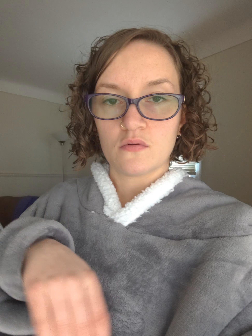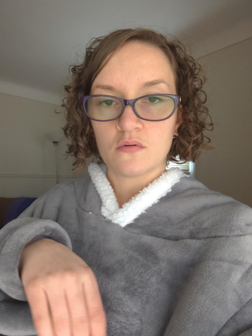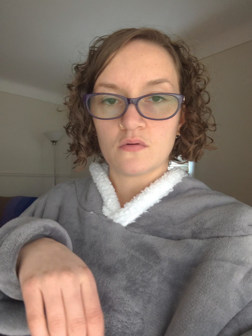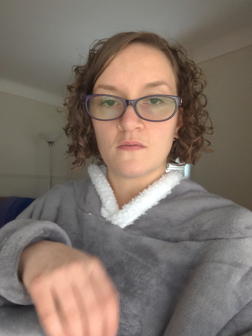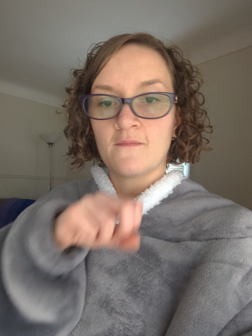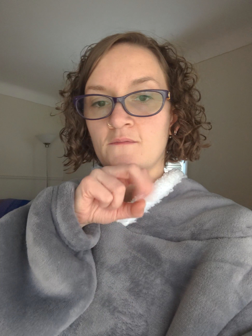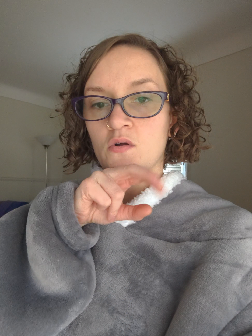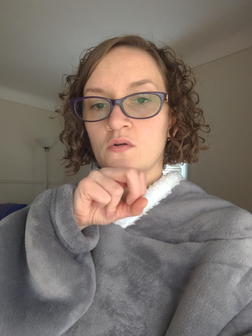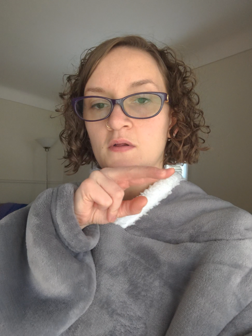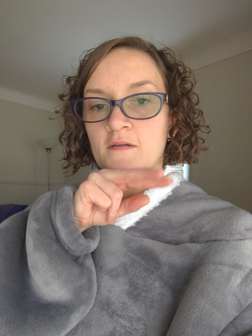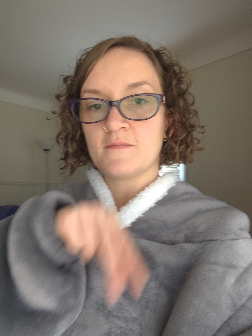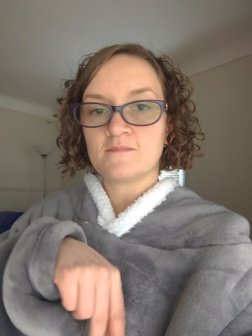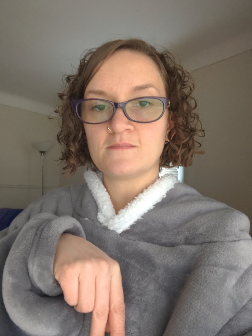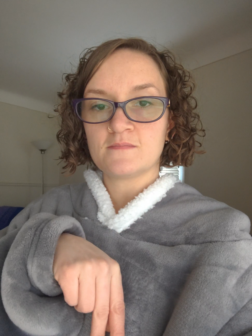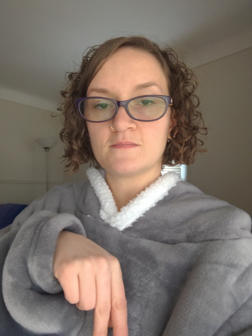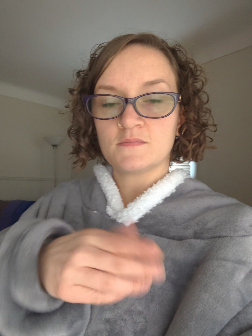frog